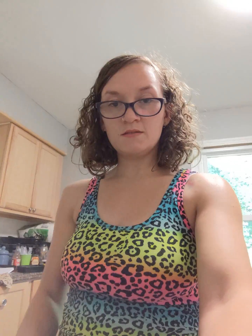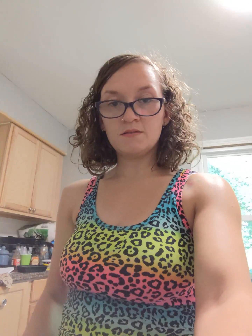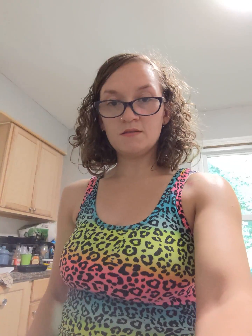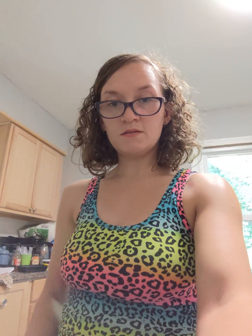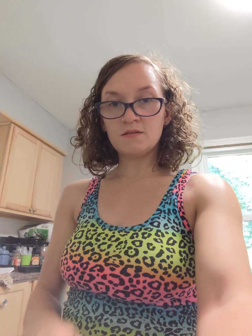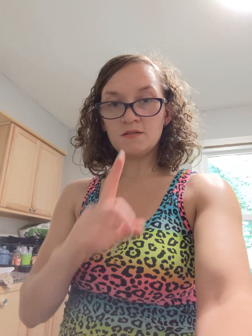is